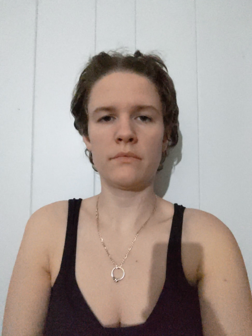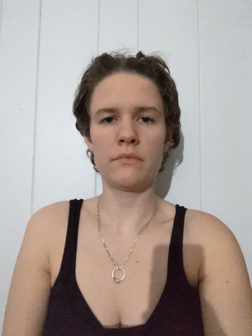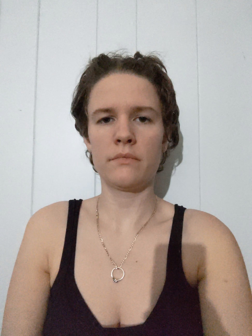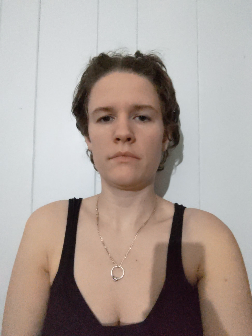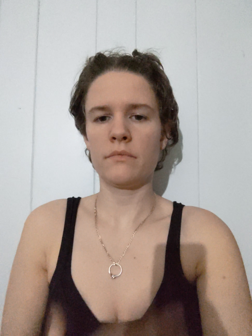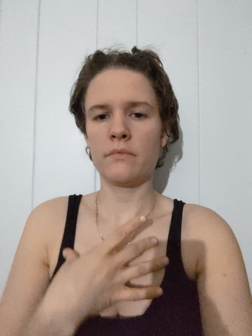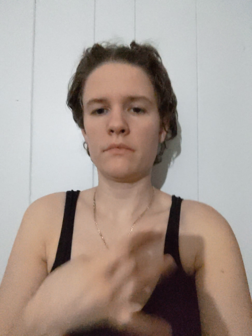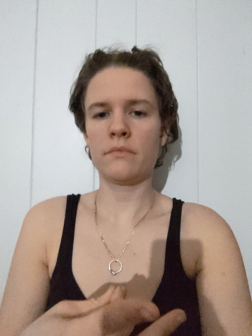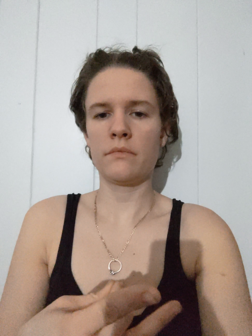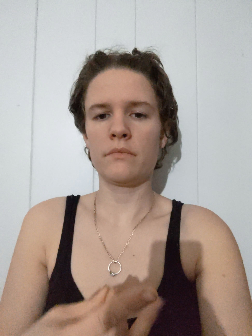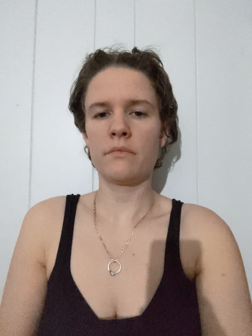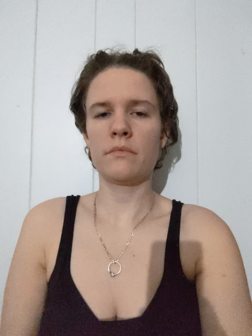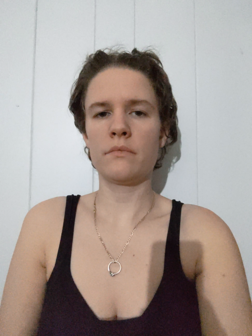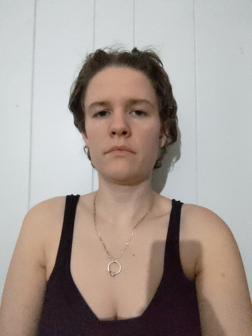like